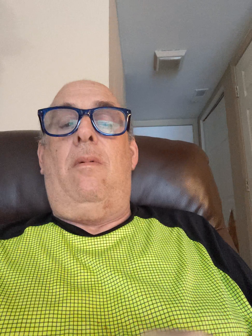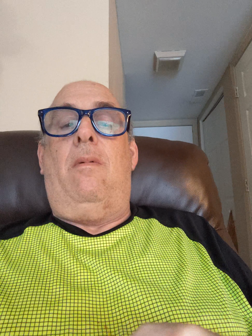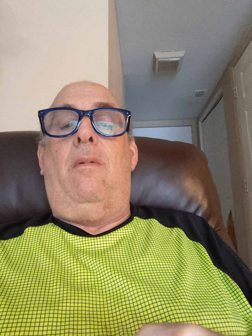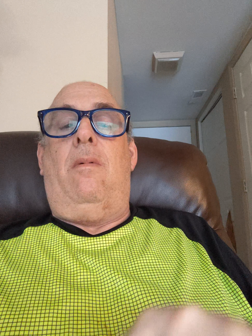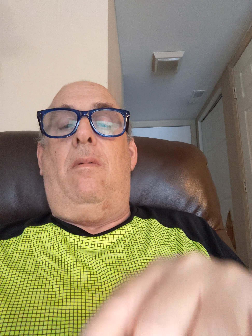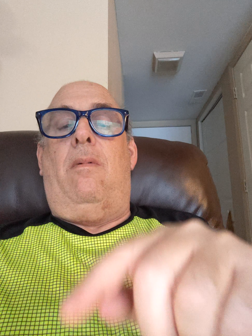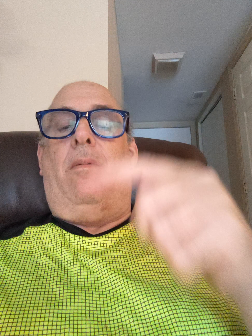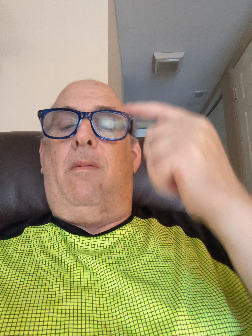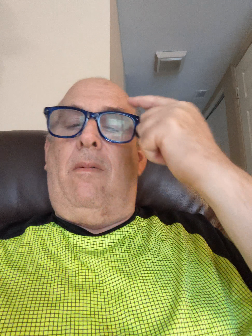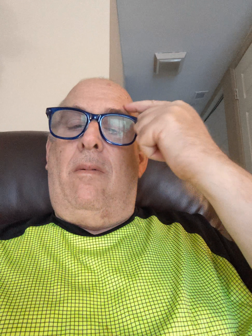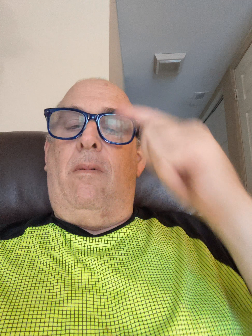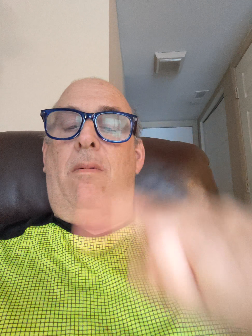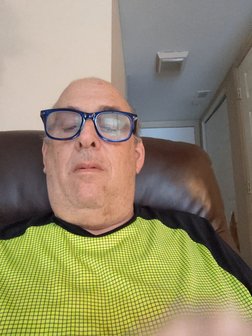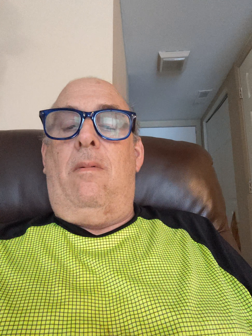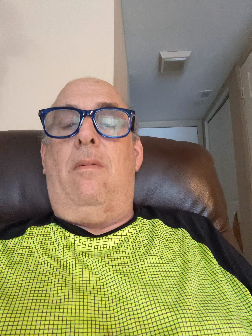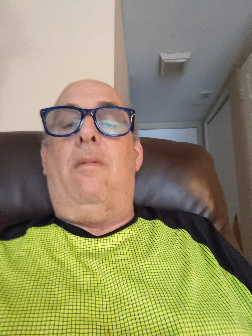penny